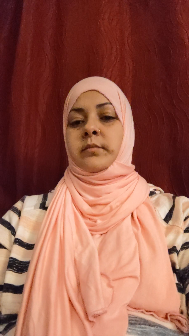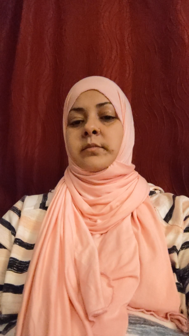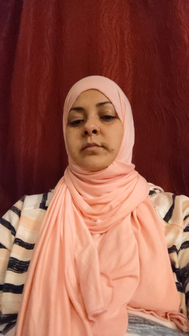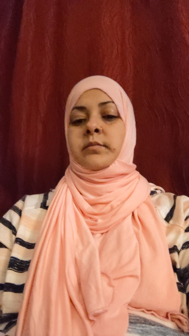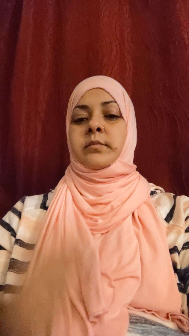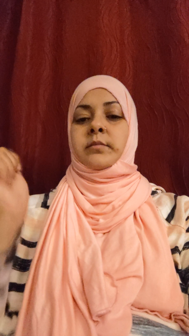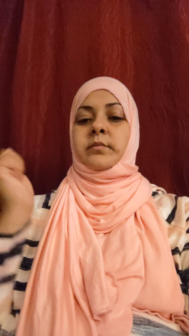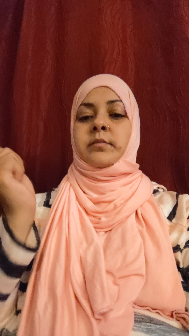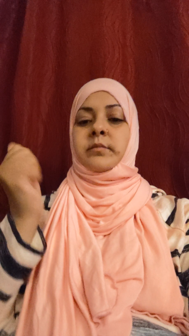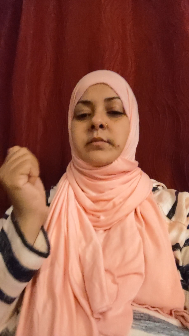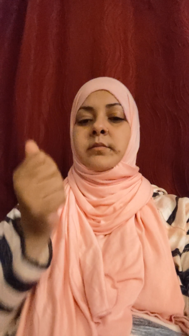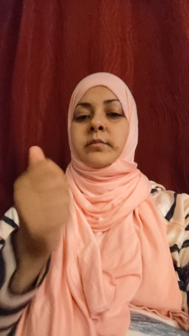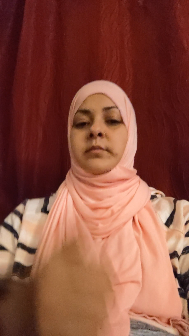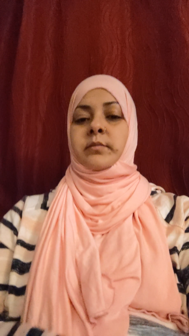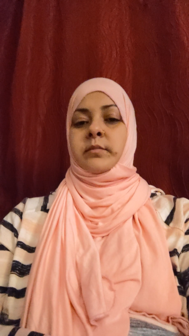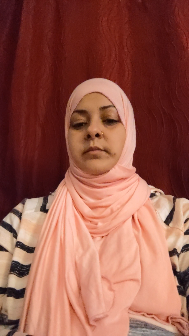bat